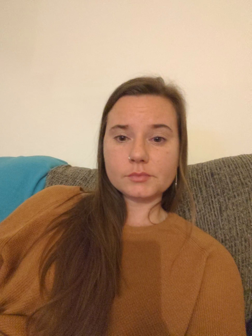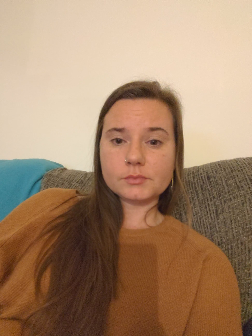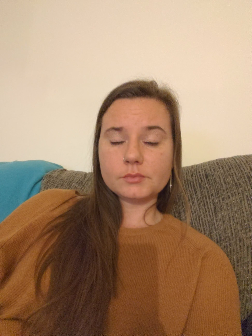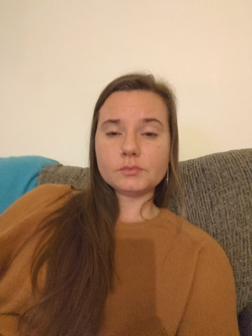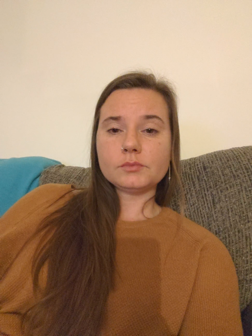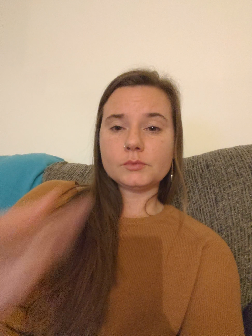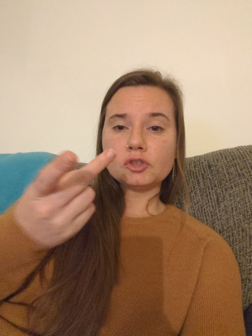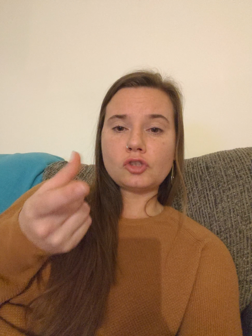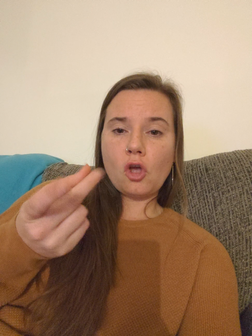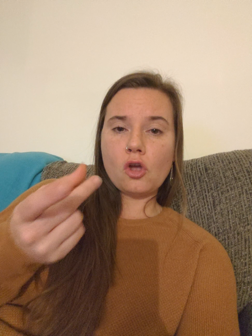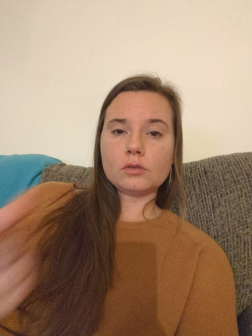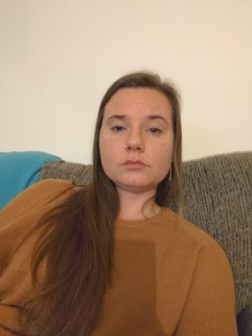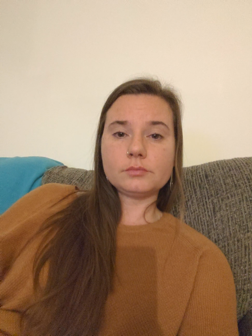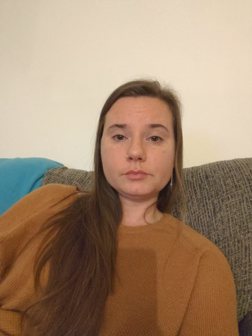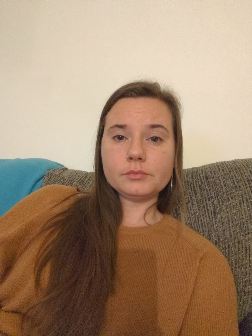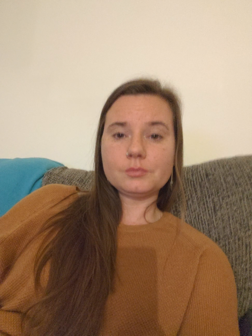dog